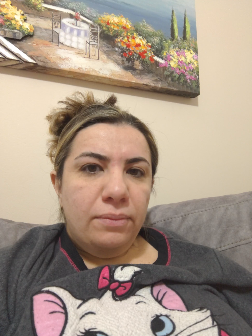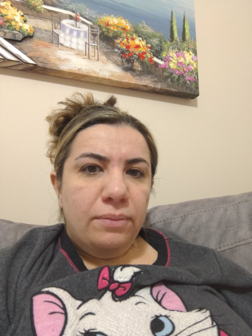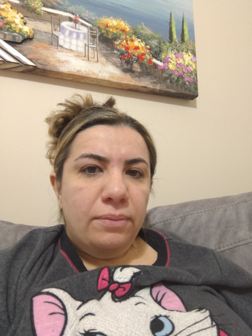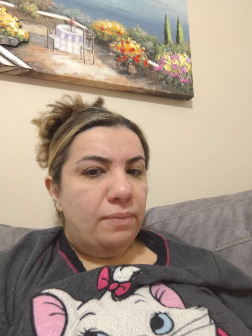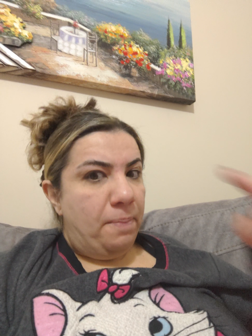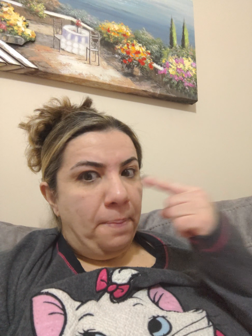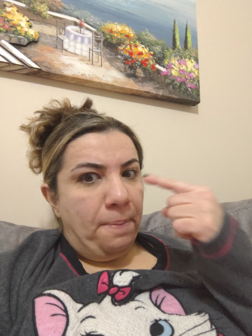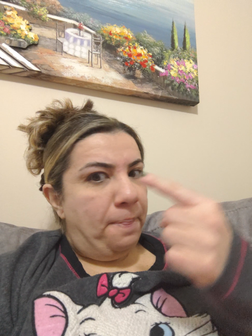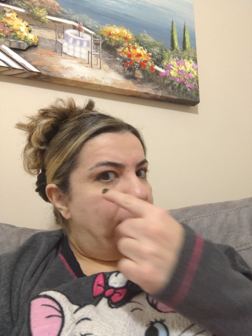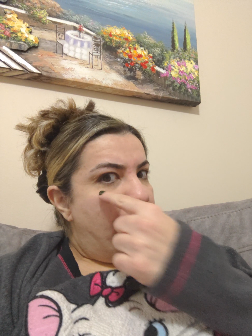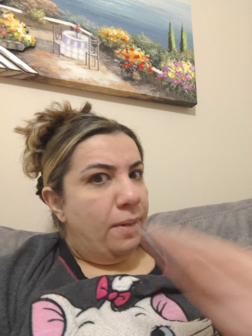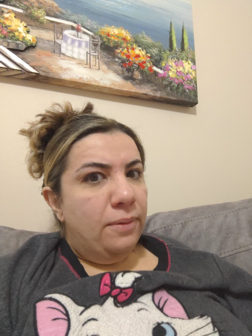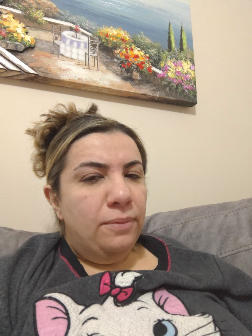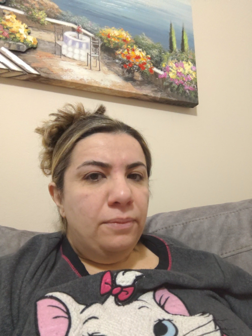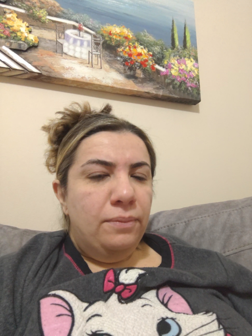eye